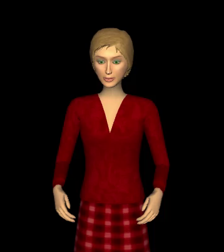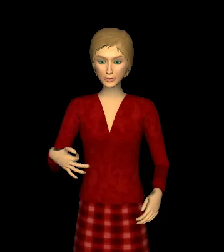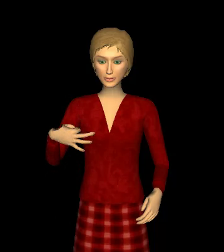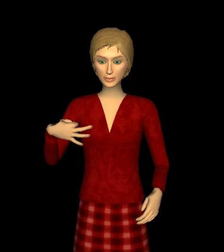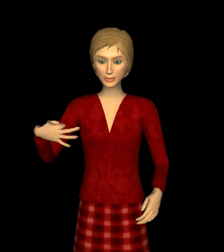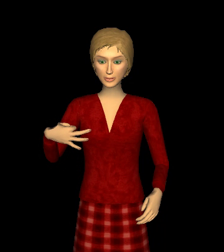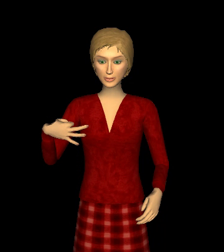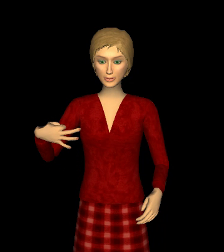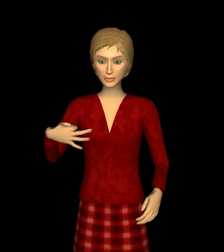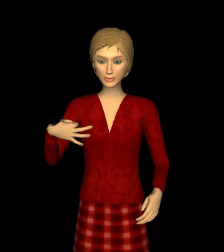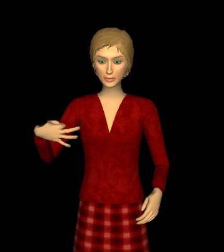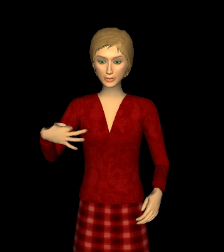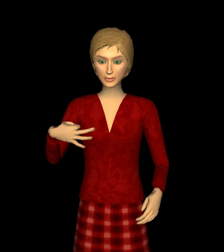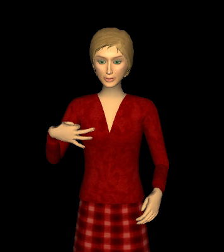تلقائي